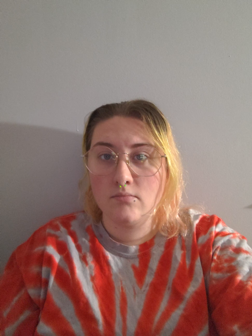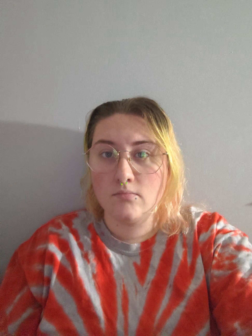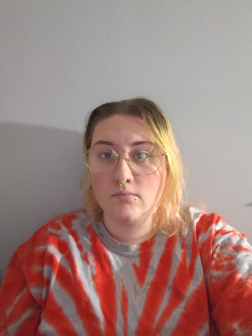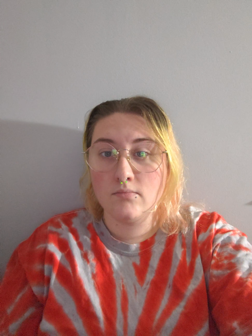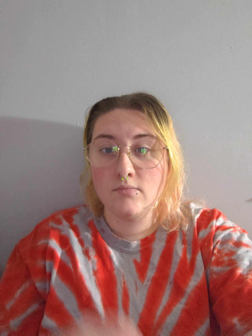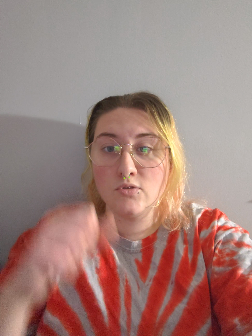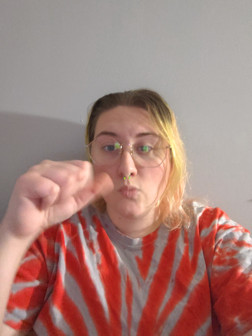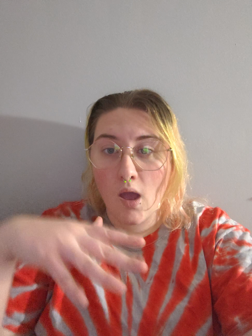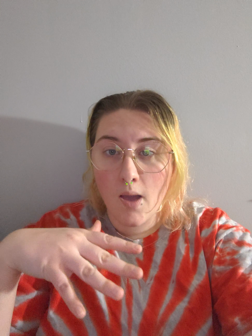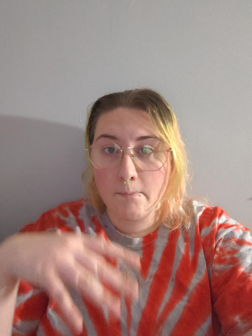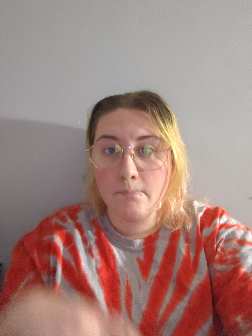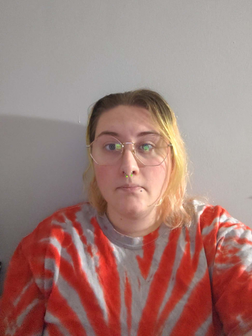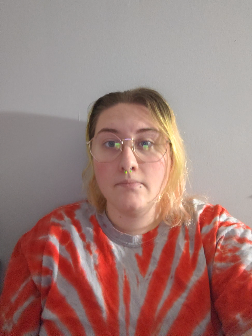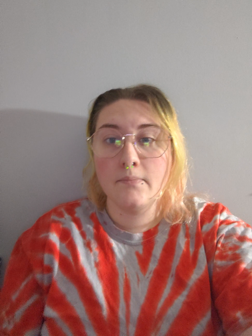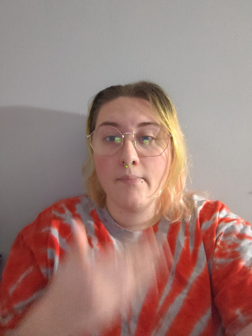drop